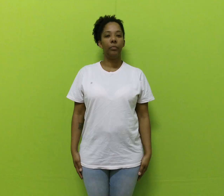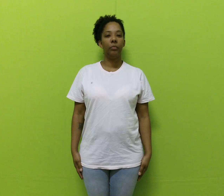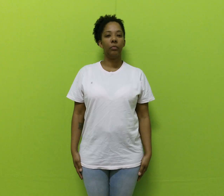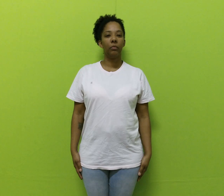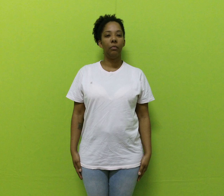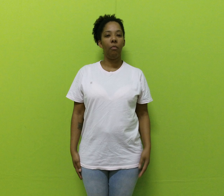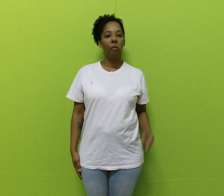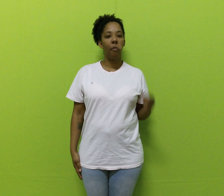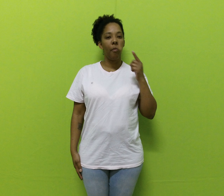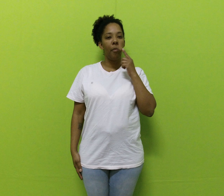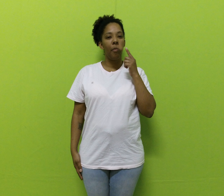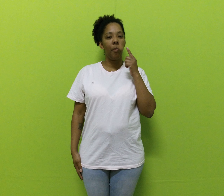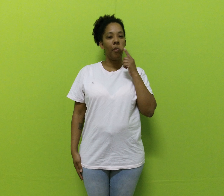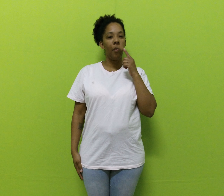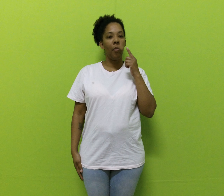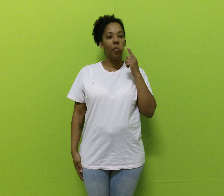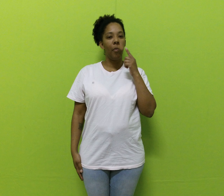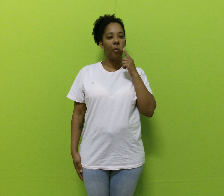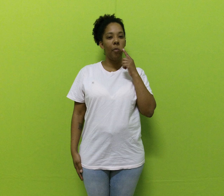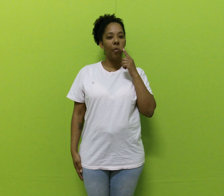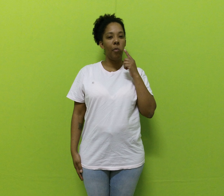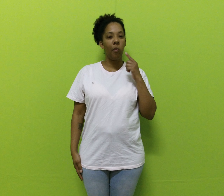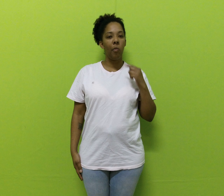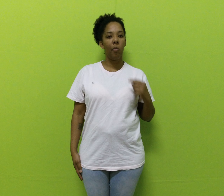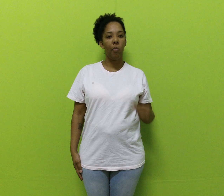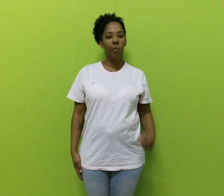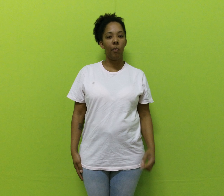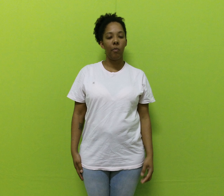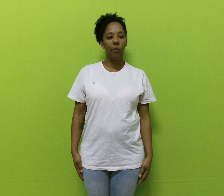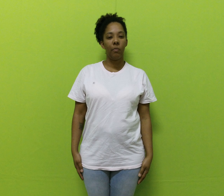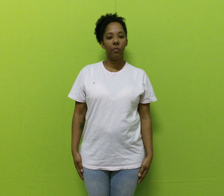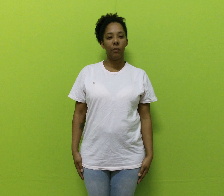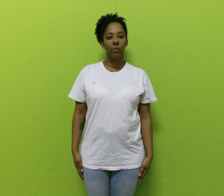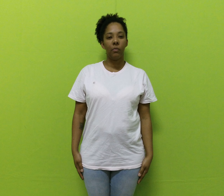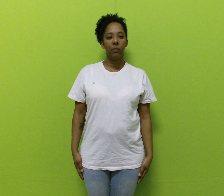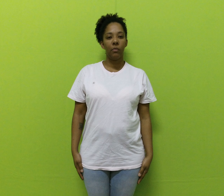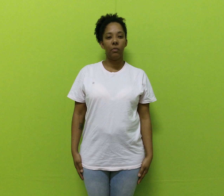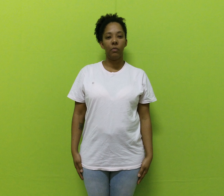bala